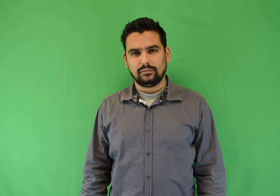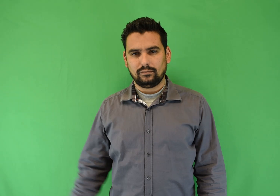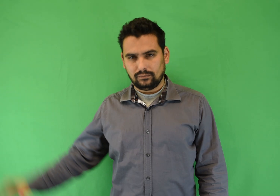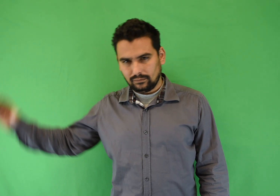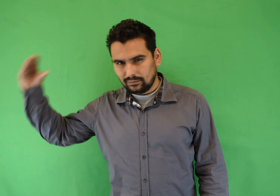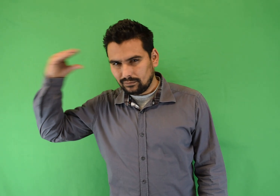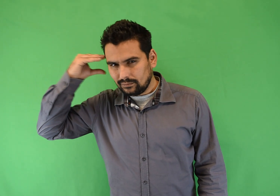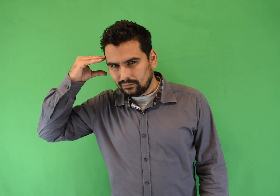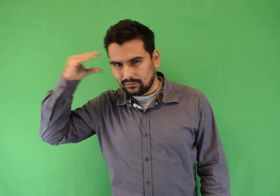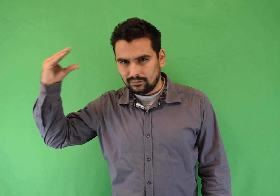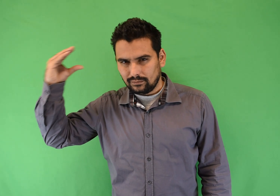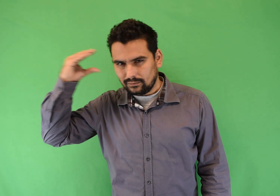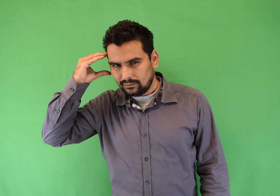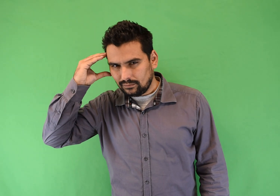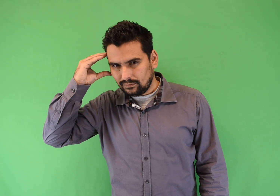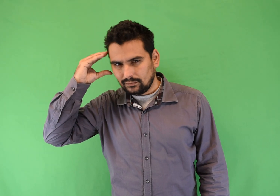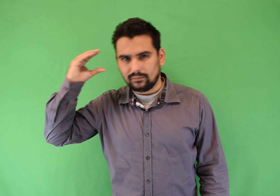conocer